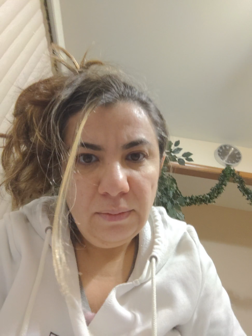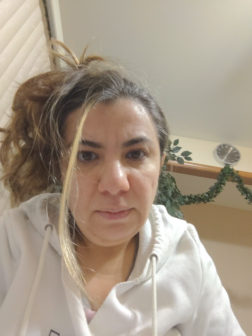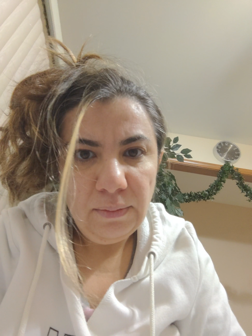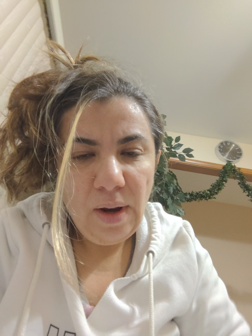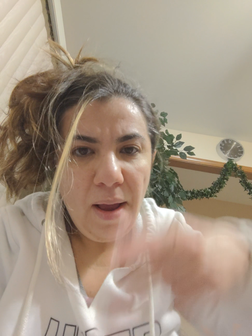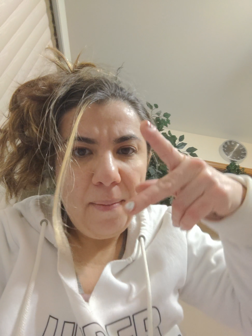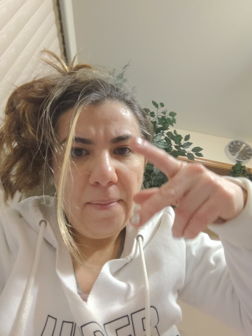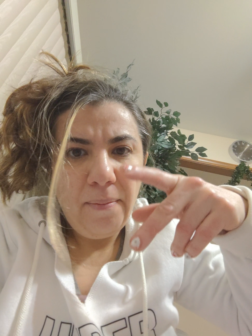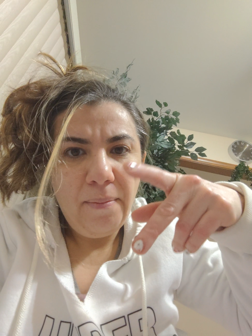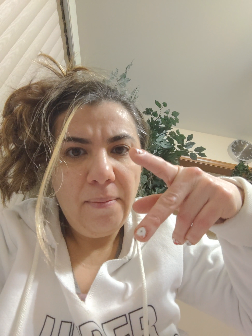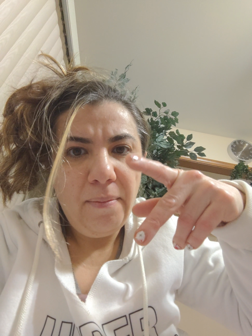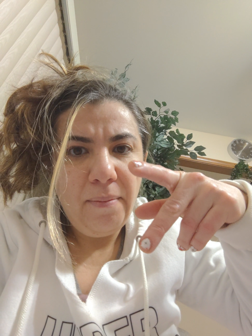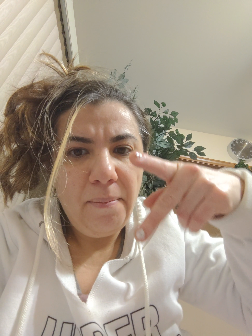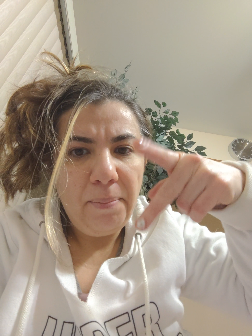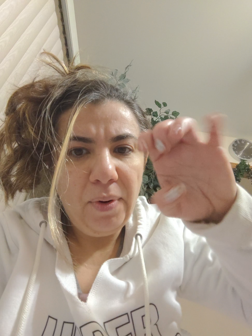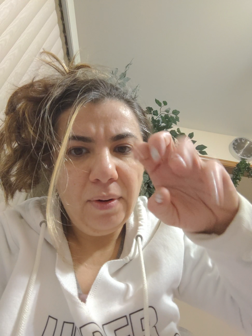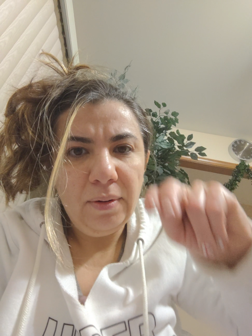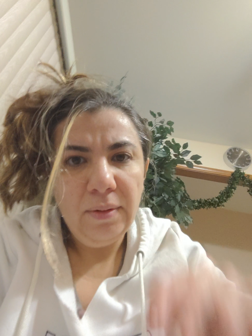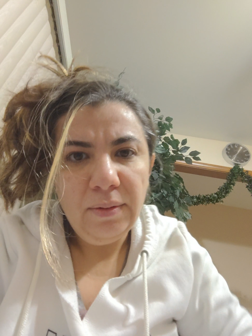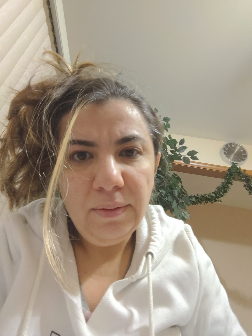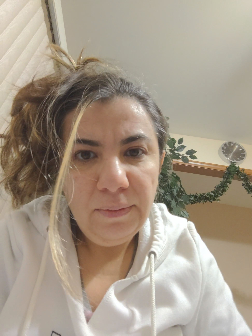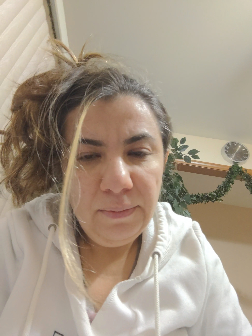pen